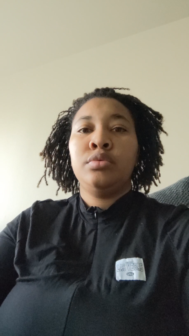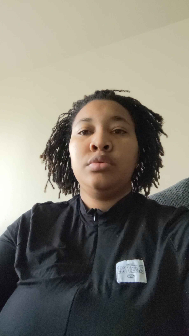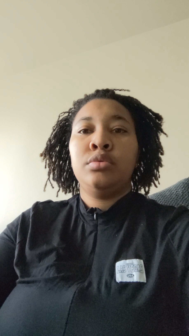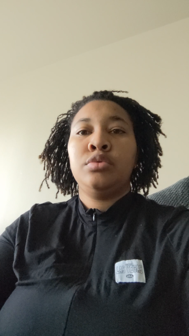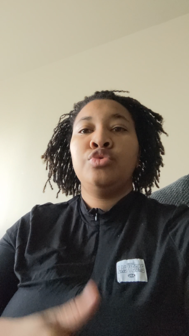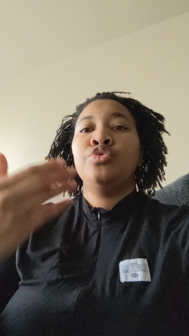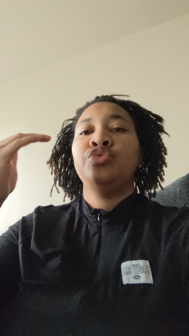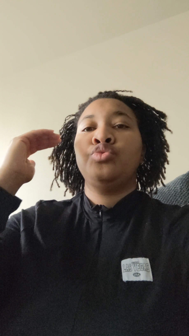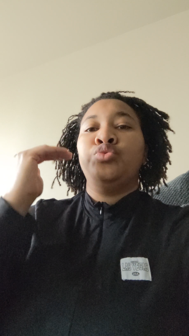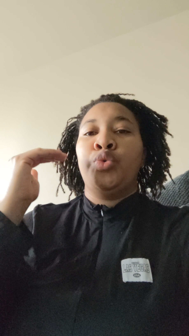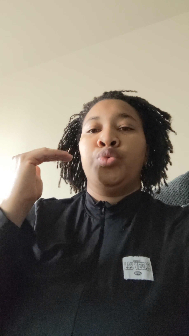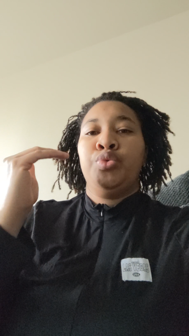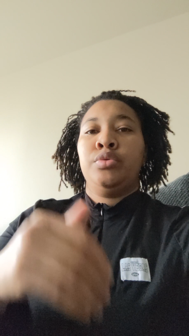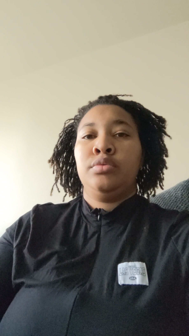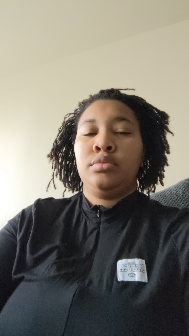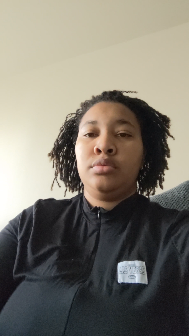short